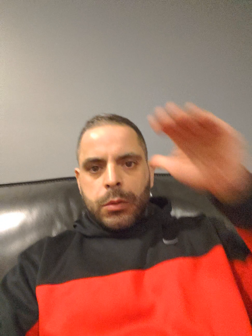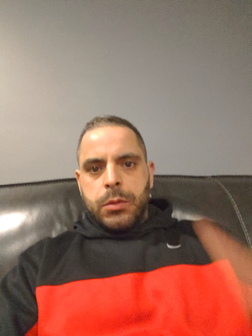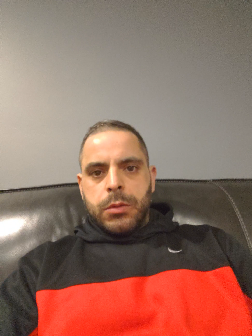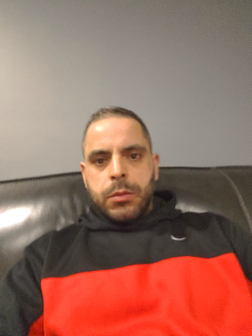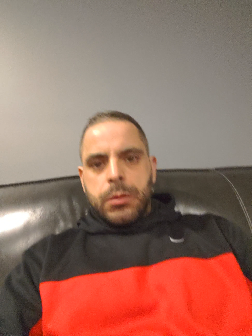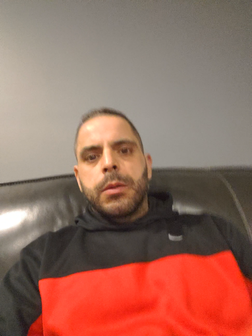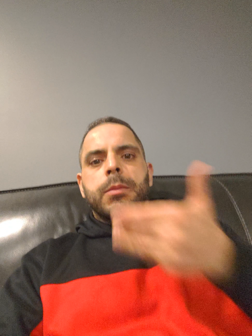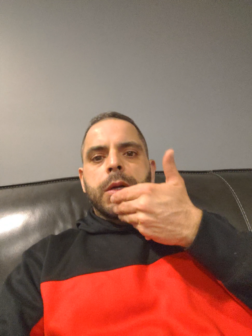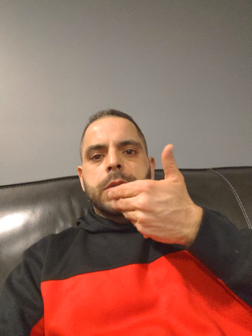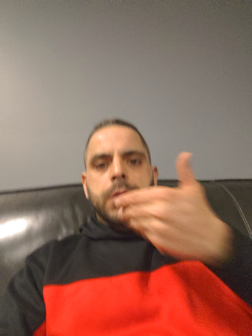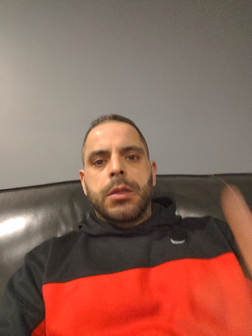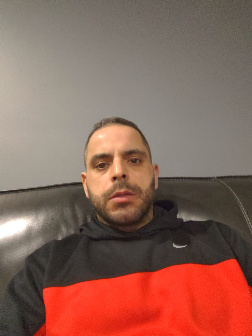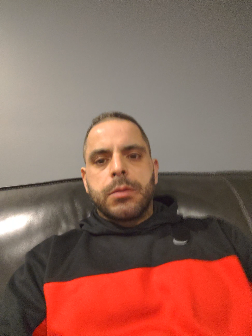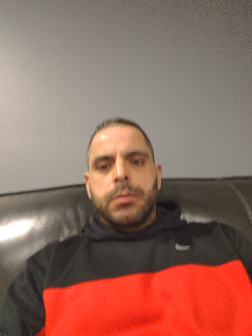pizza